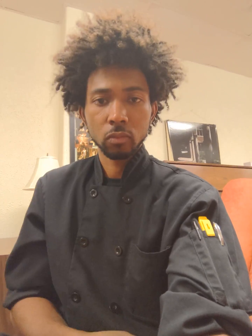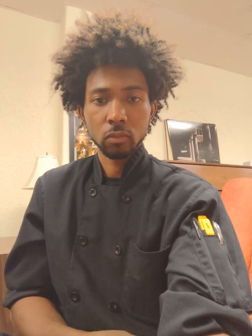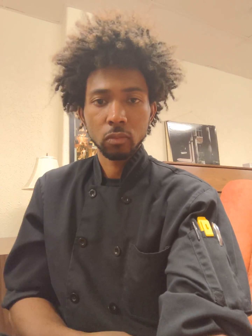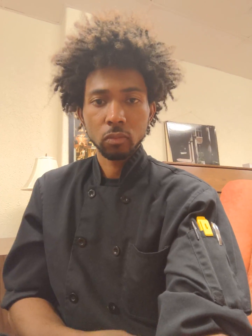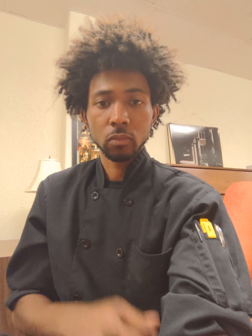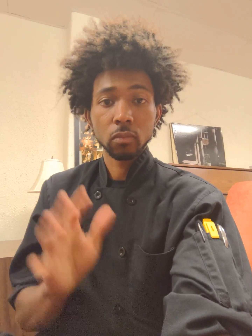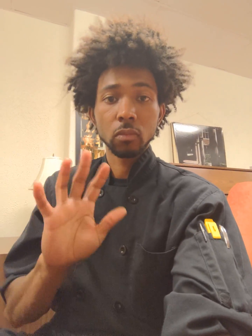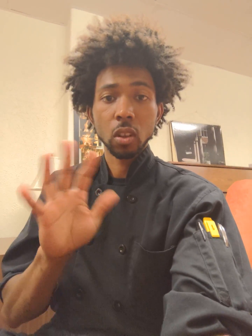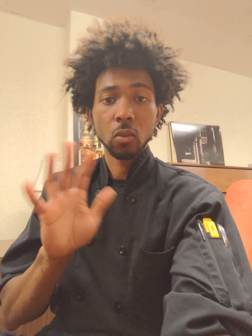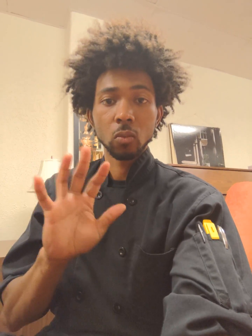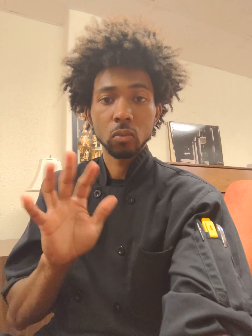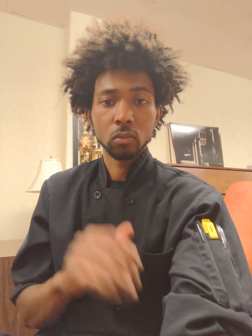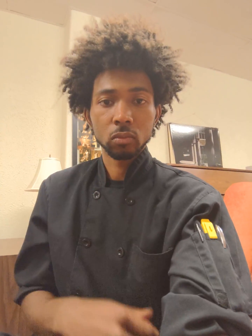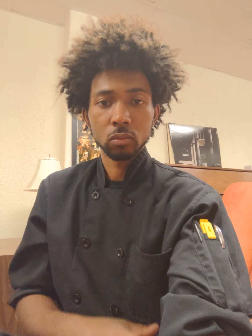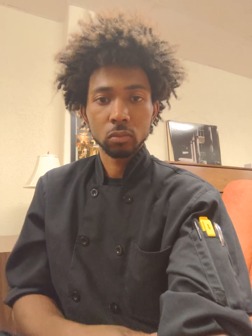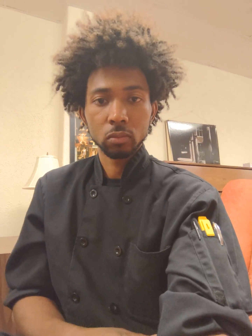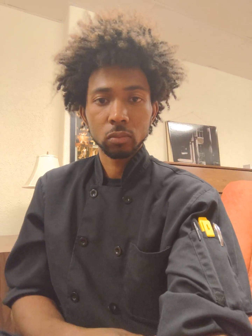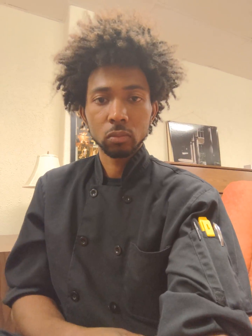hi